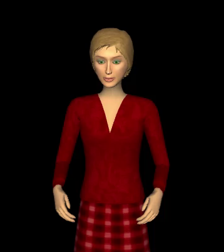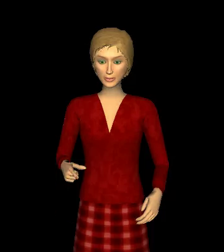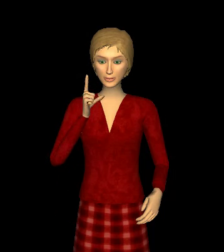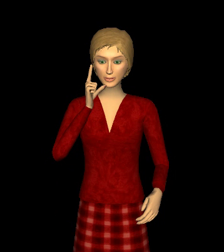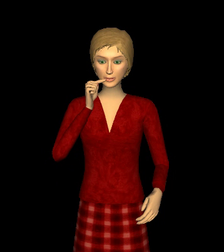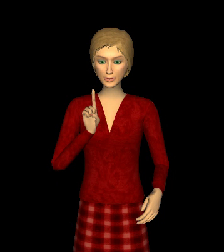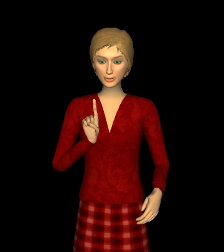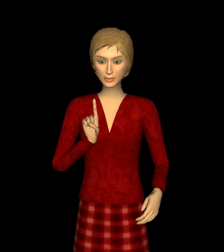والدين